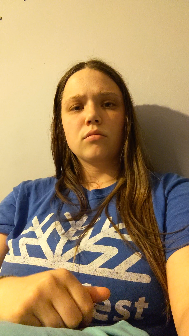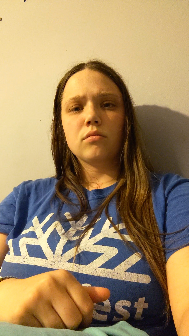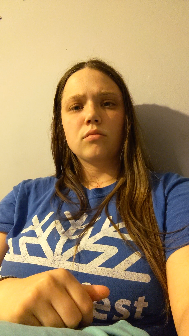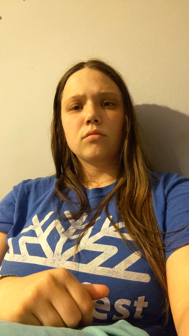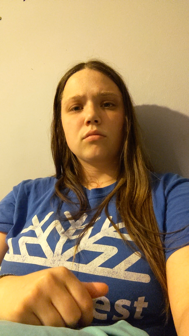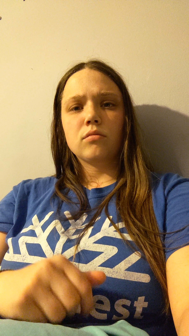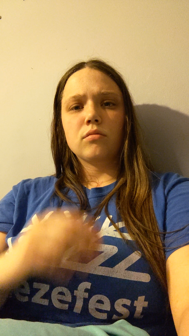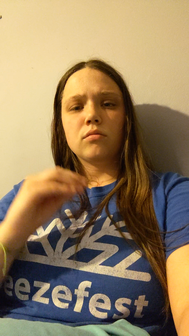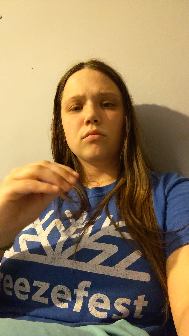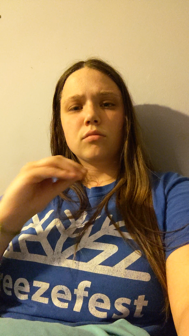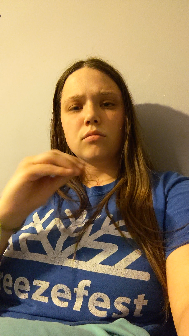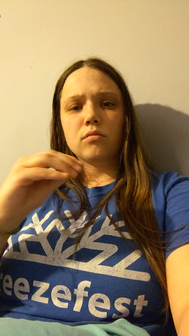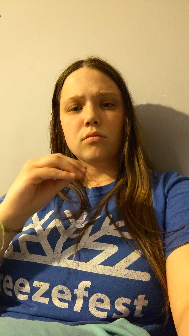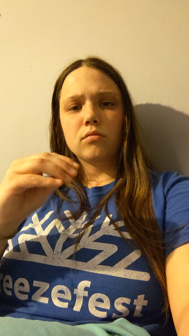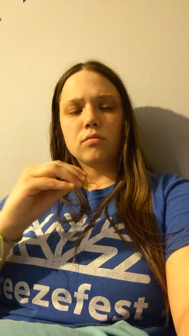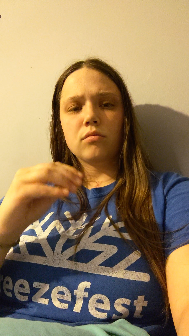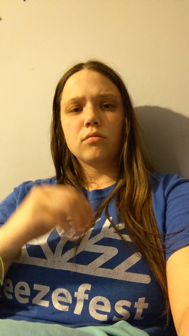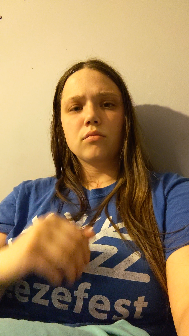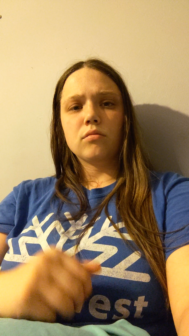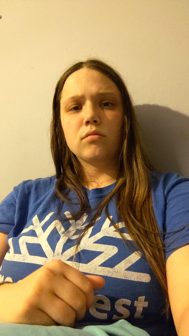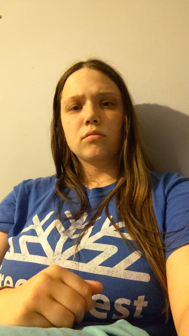fix